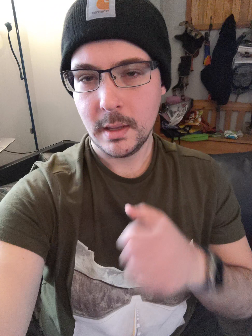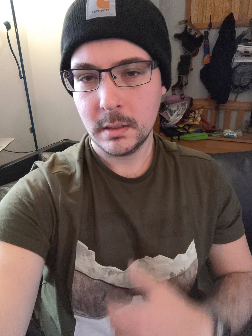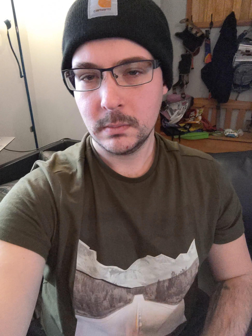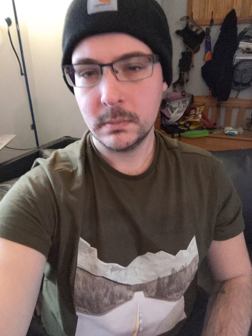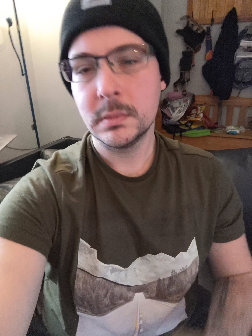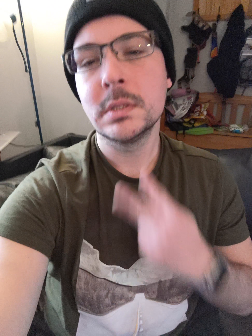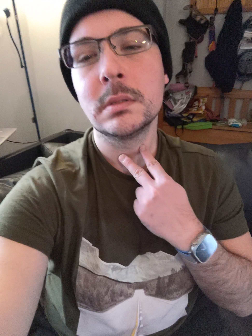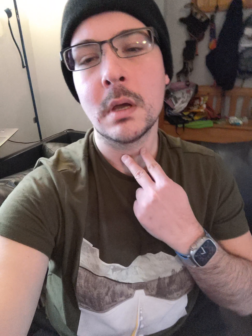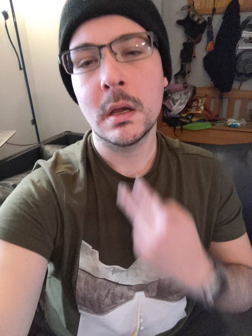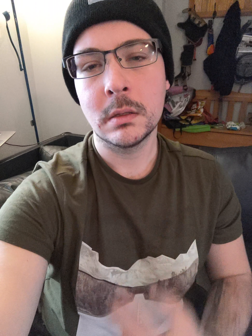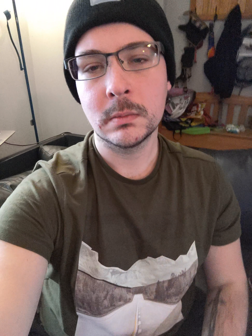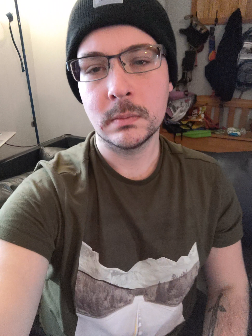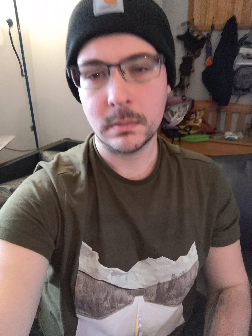stuck